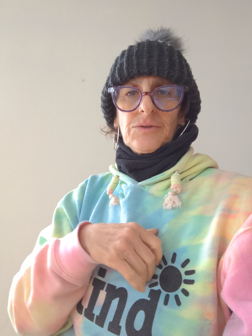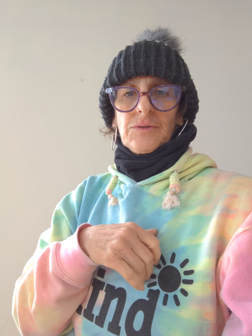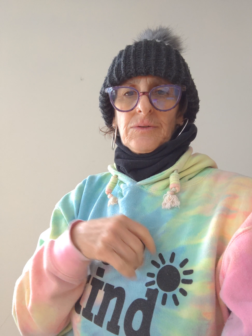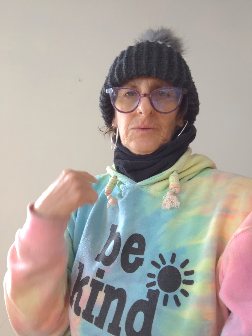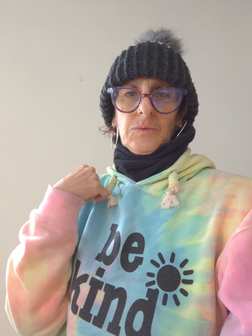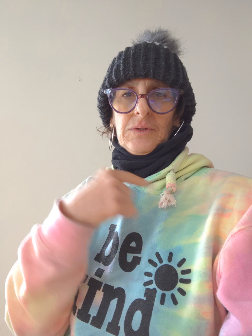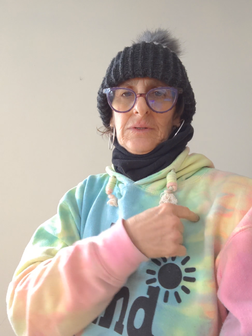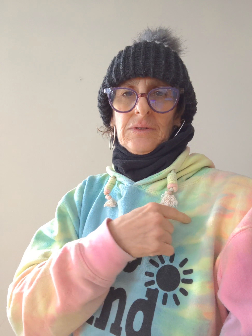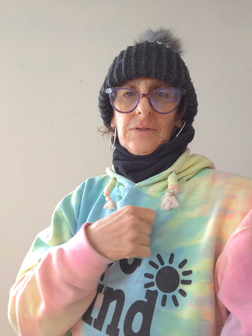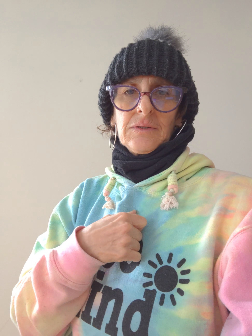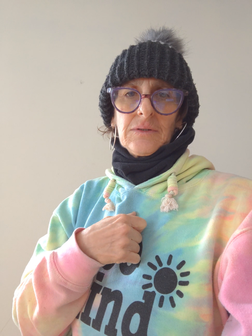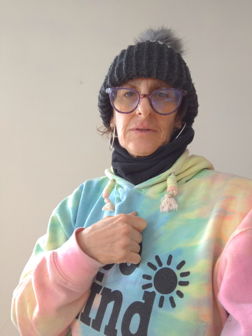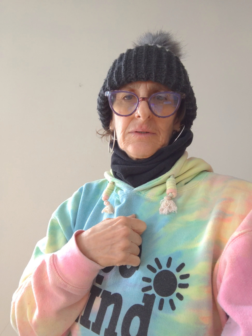we